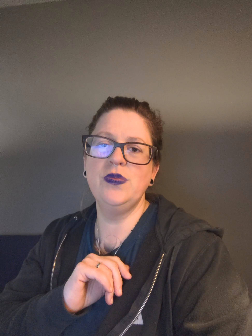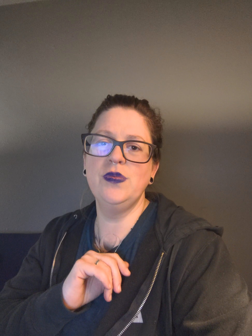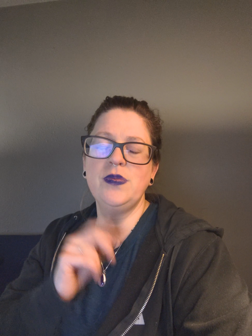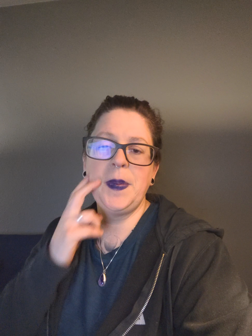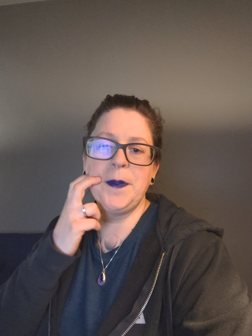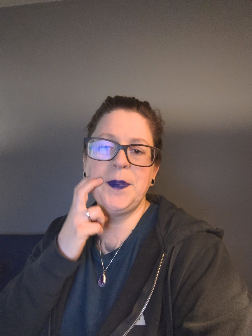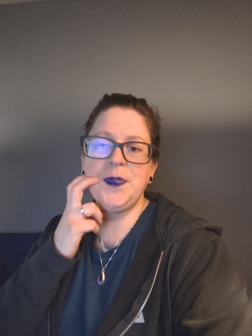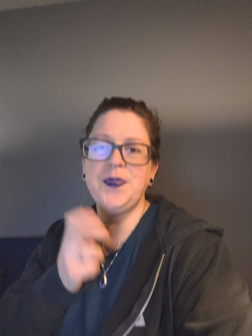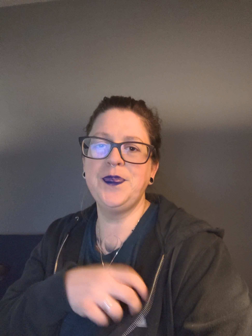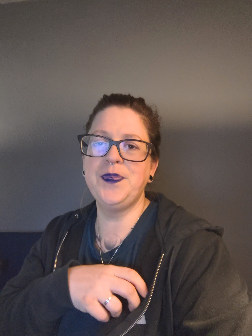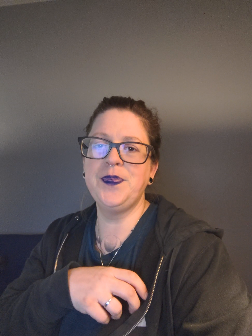gum